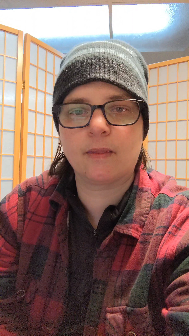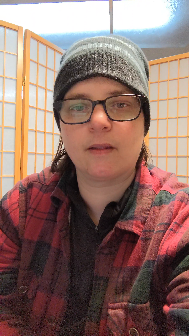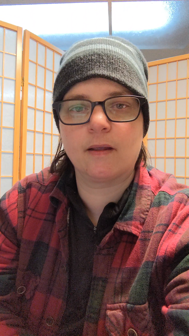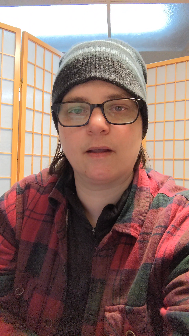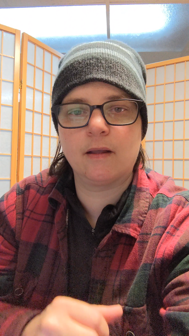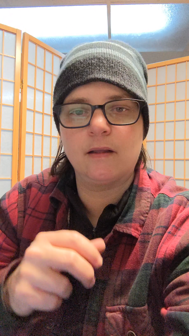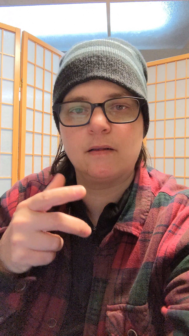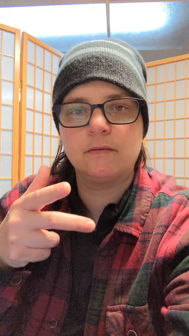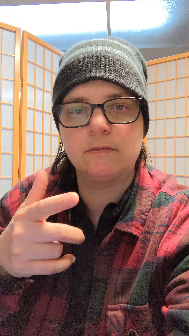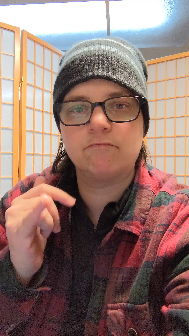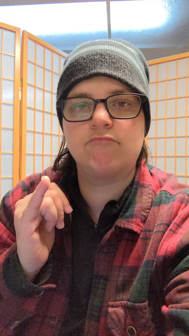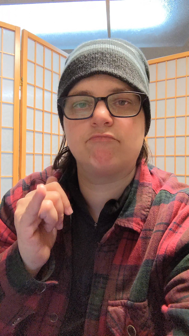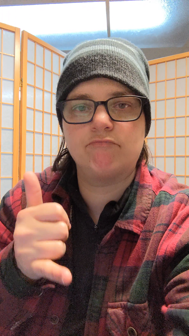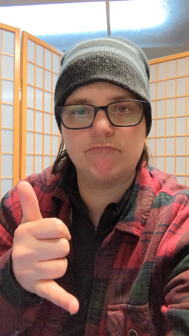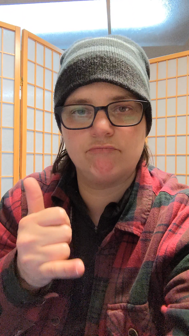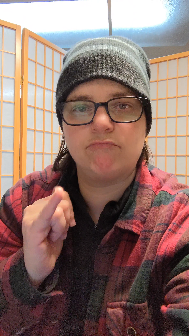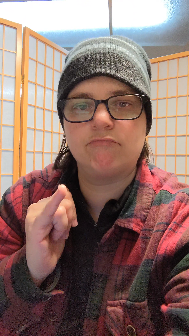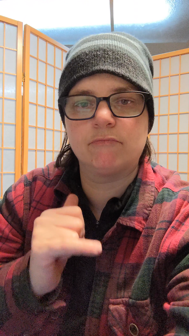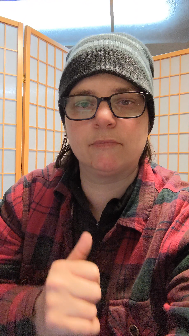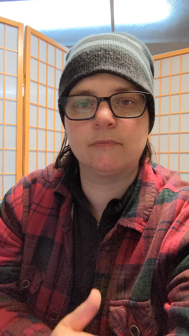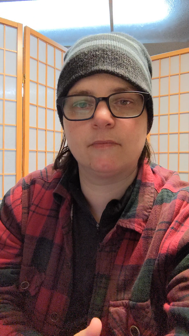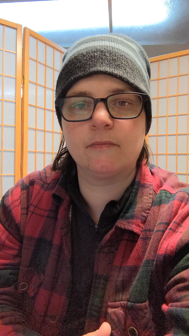rocking chair